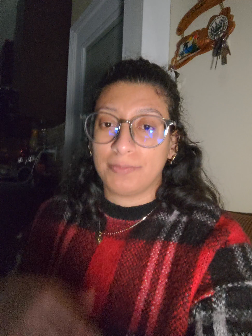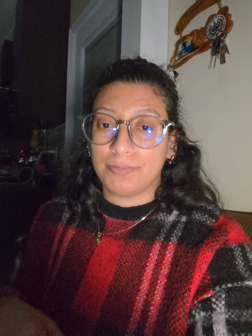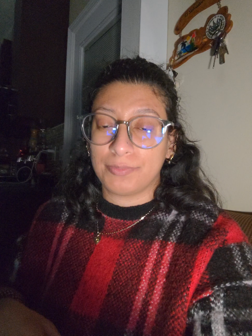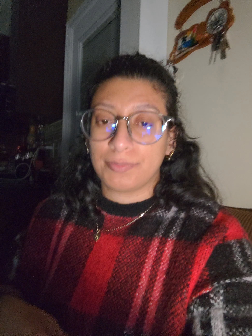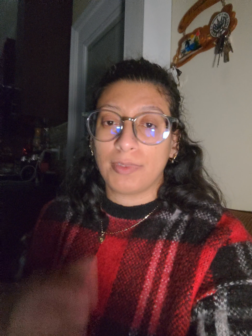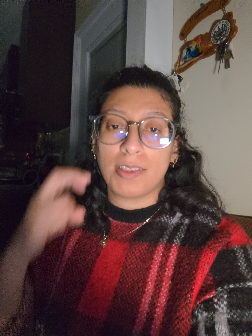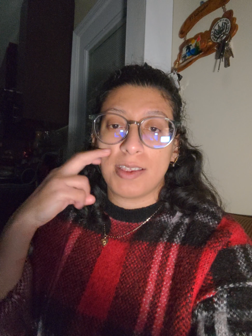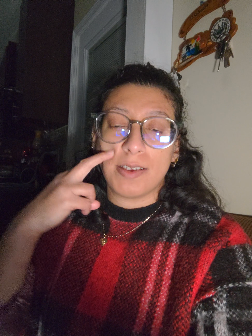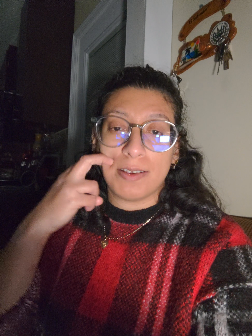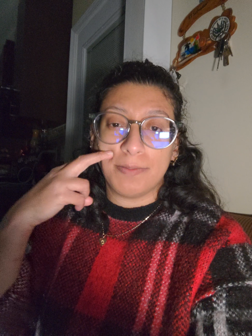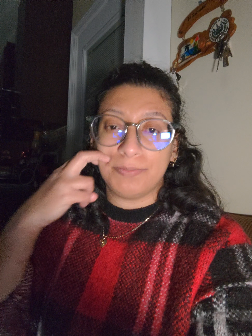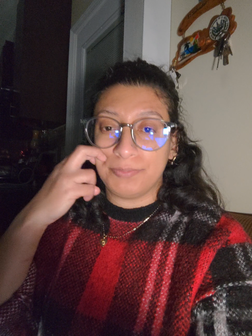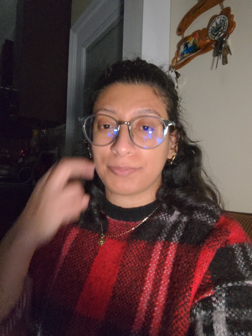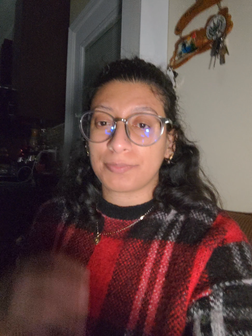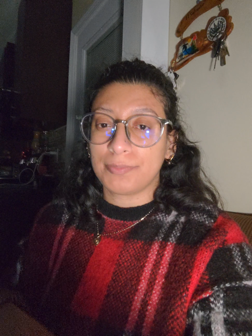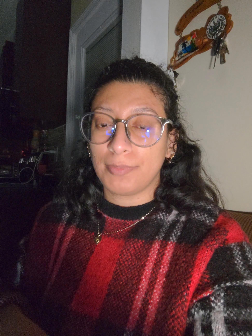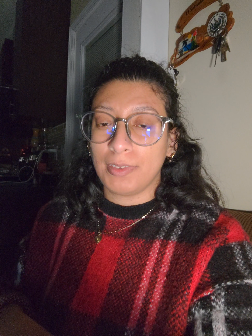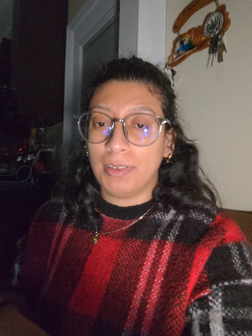gum